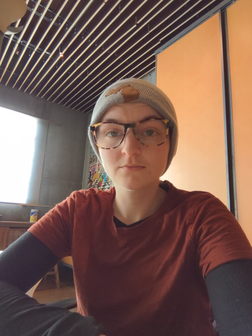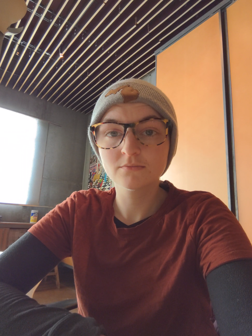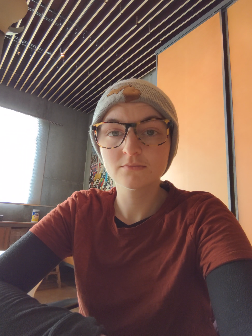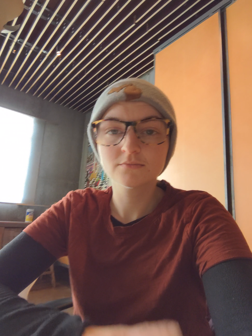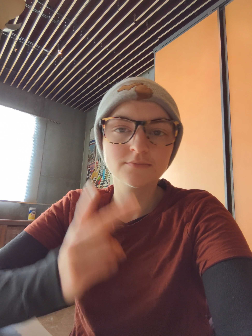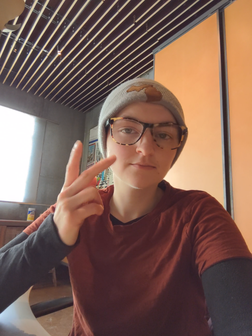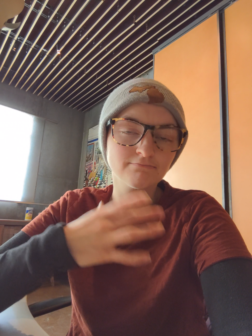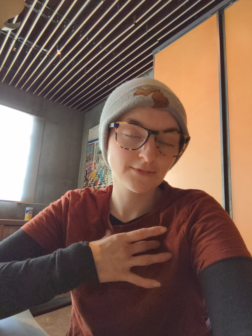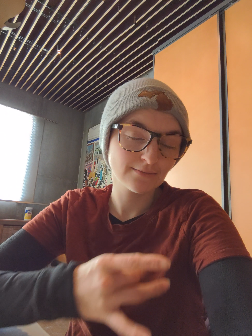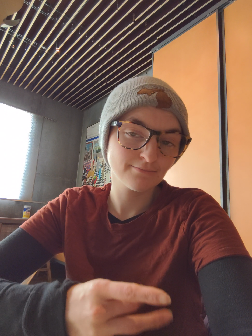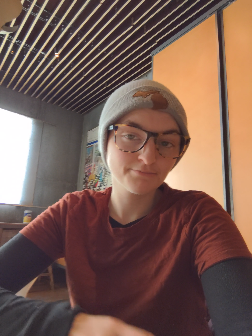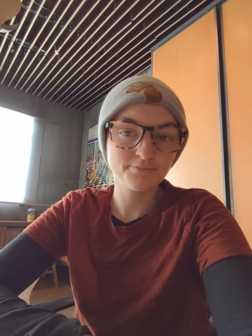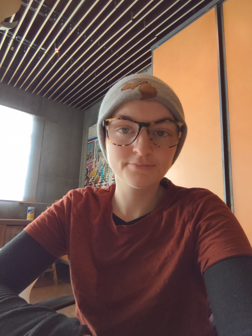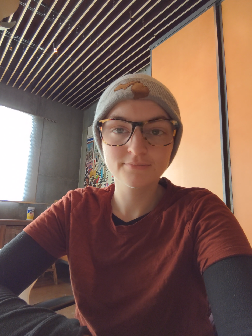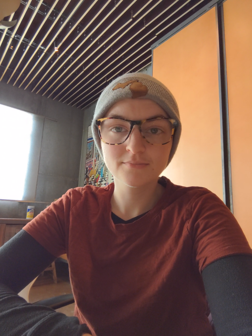like